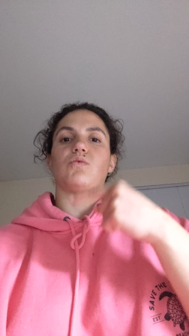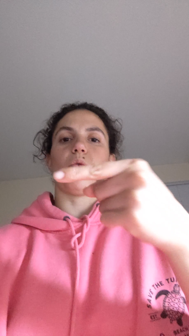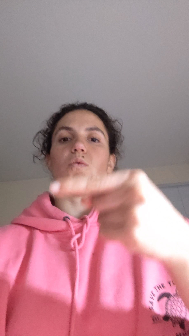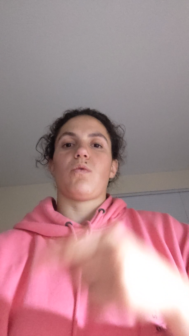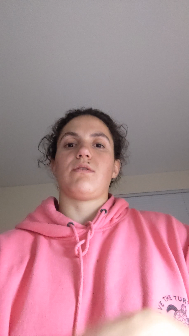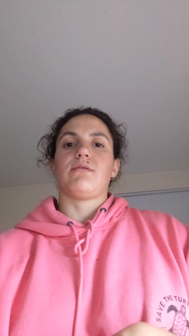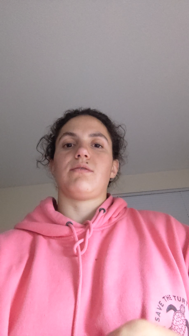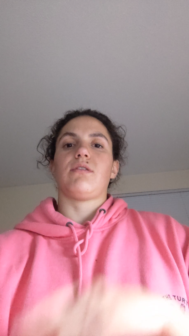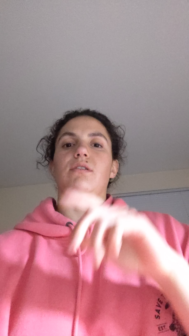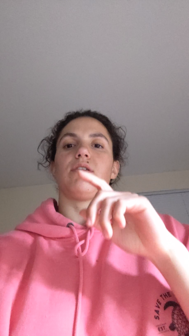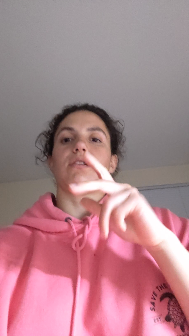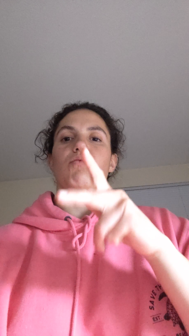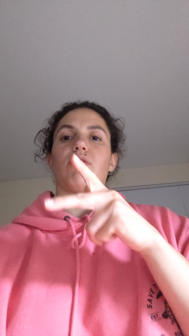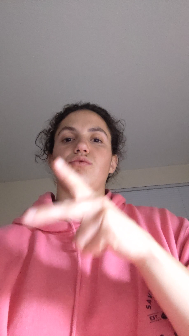garage